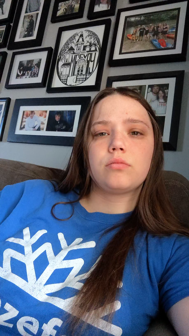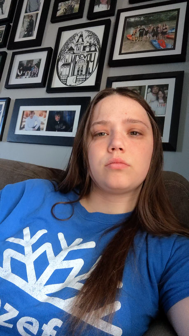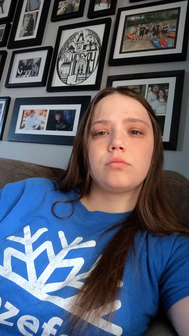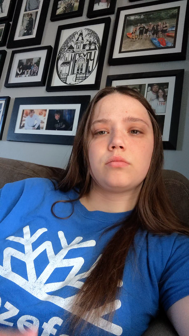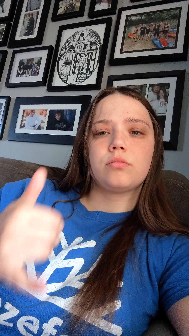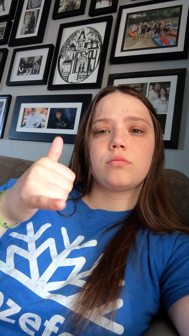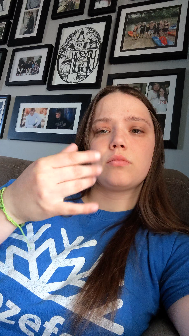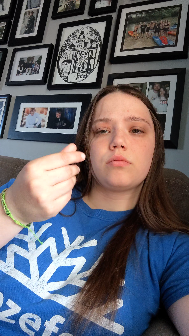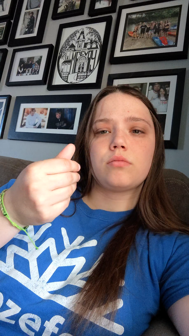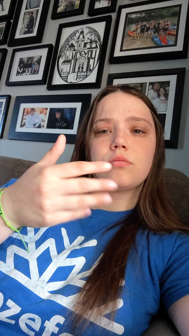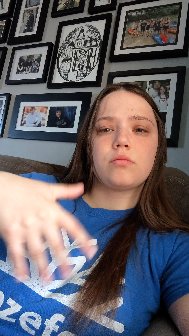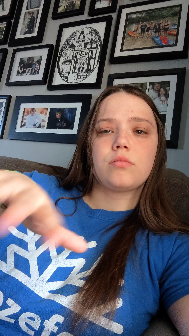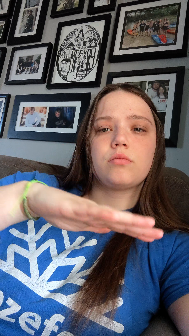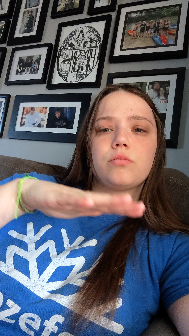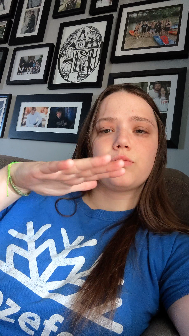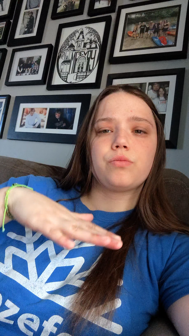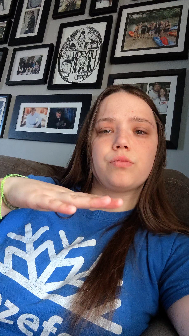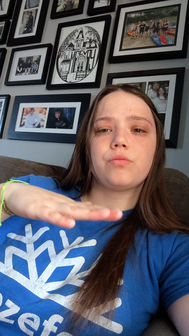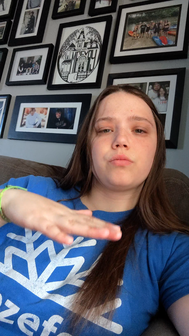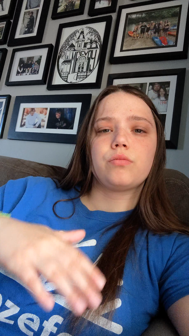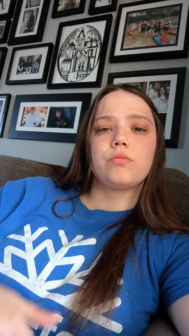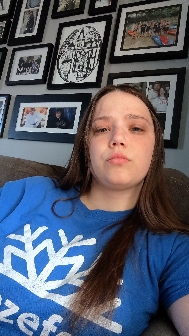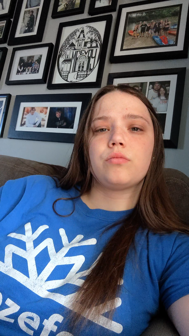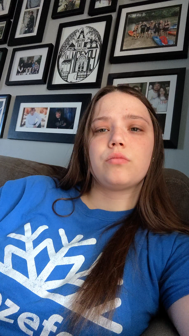playground